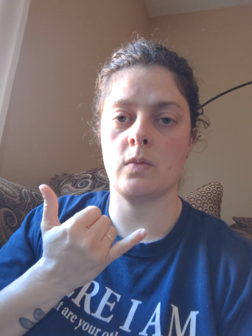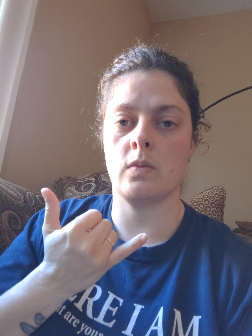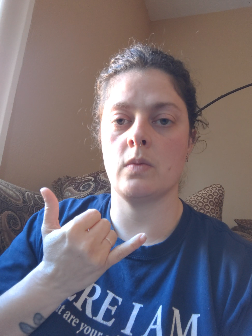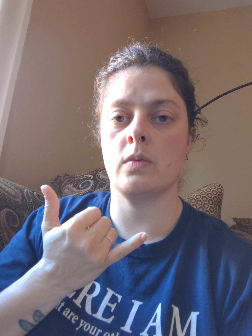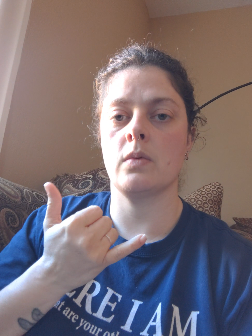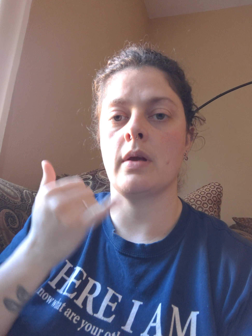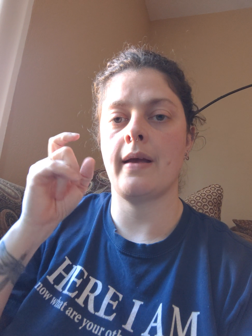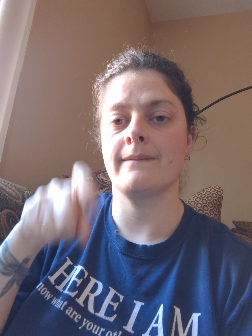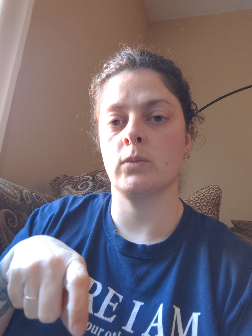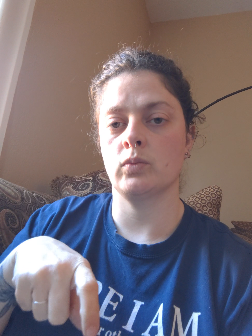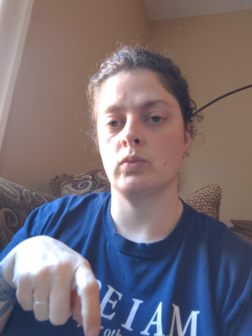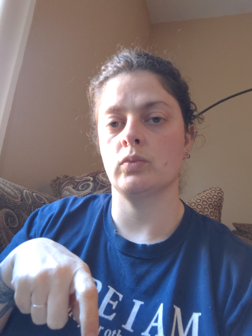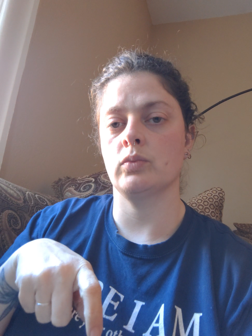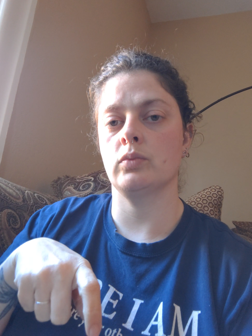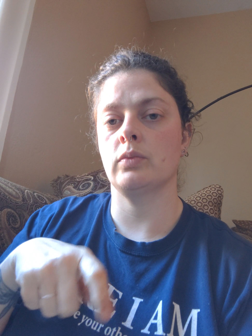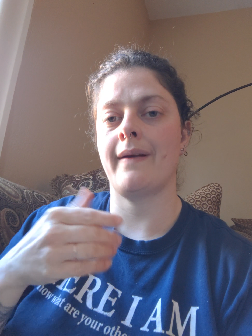have to